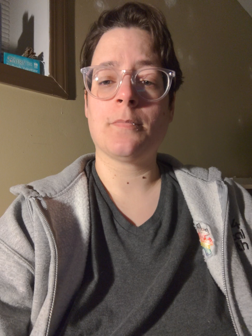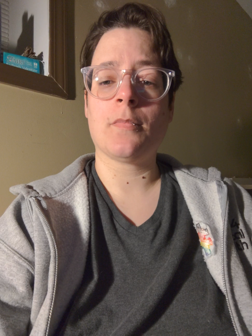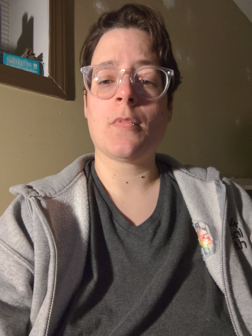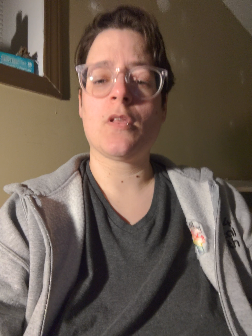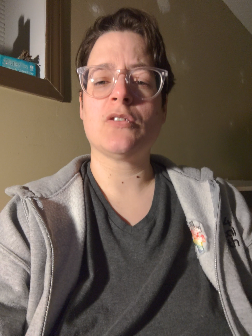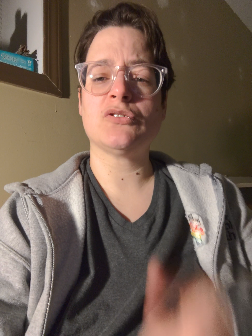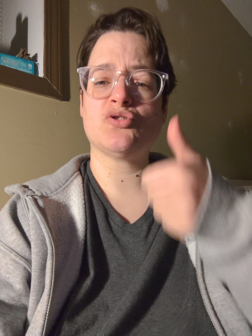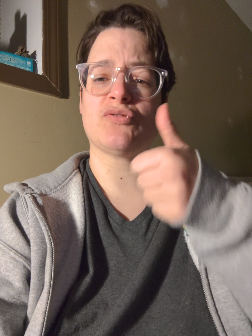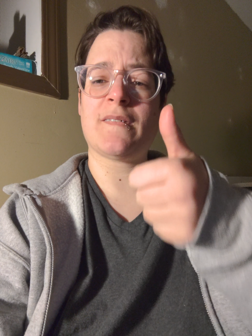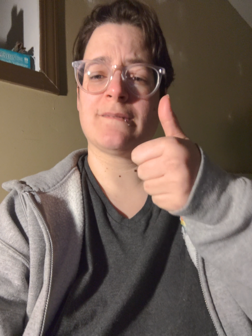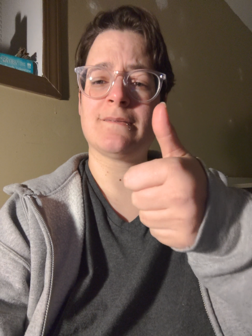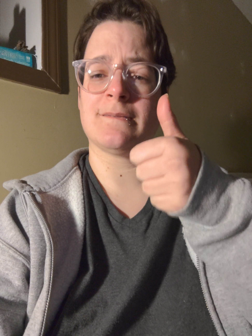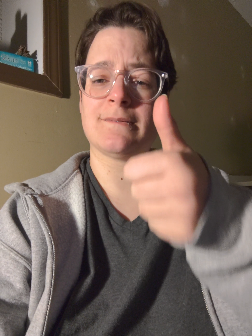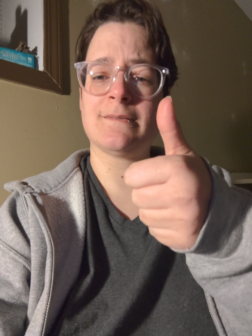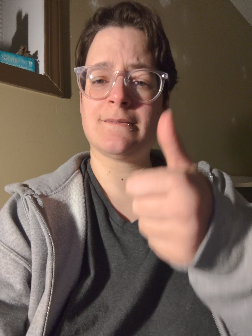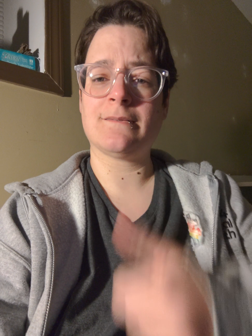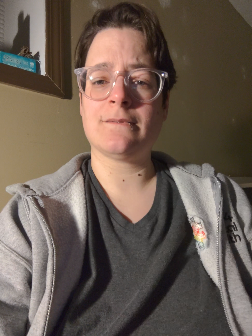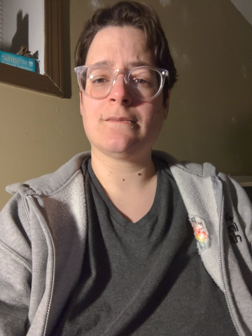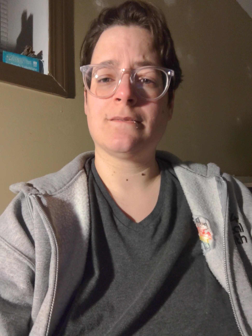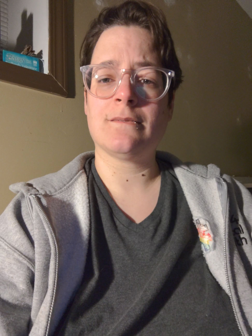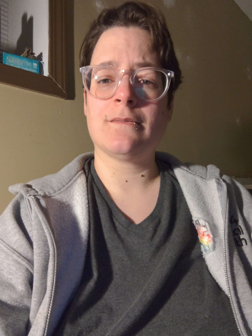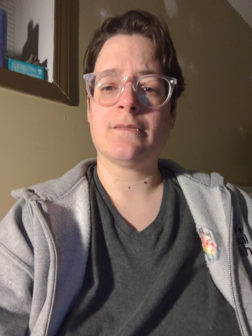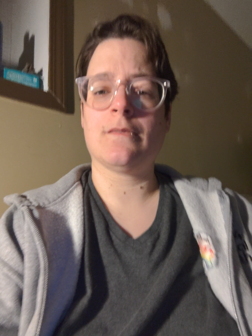yourself